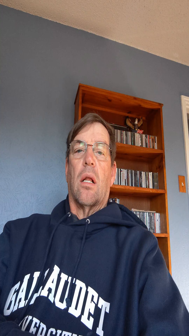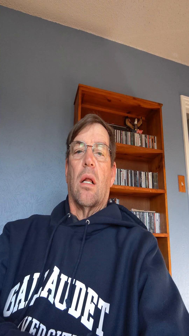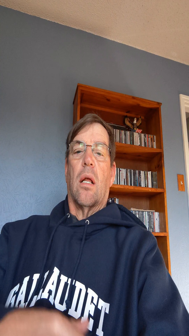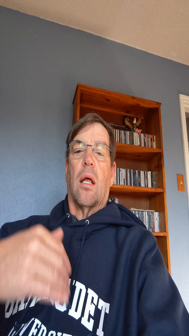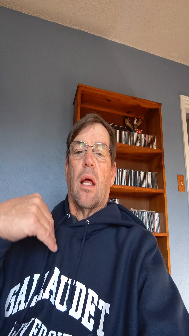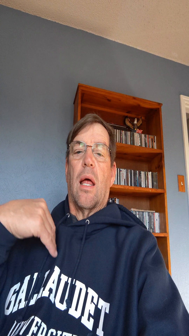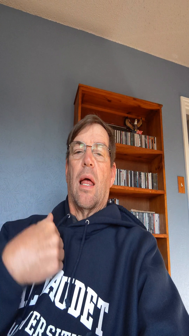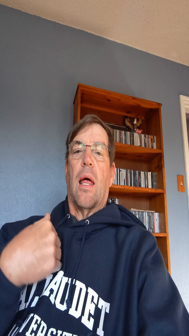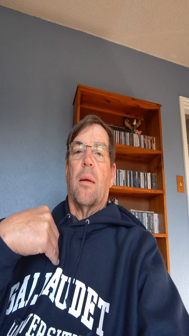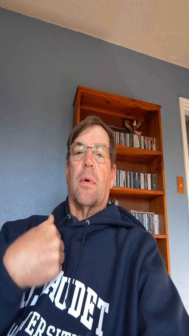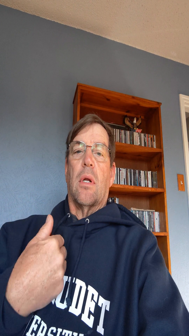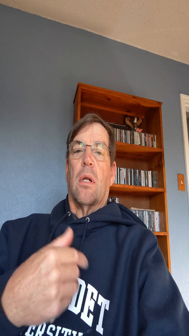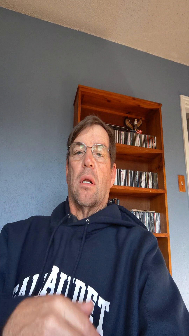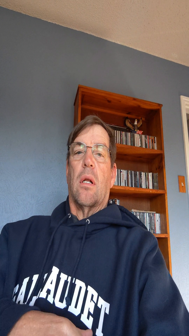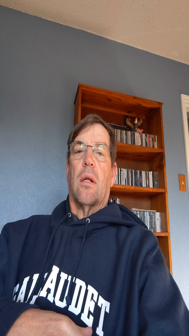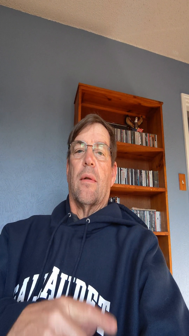animal